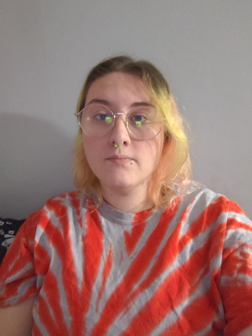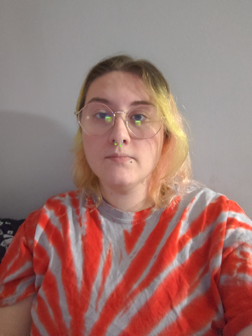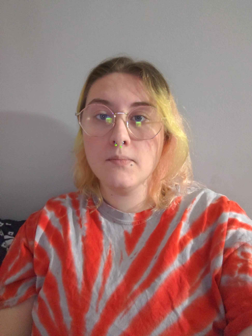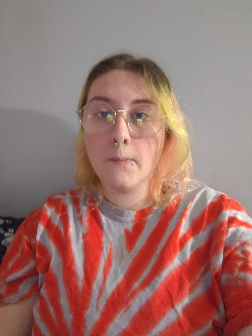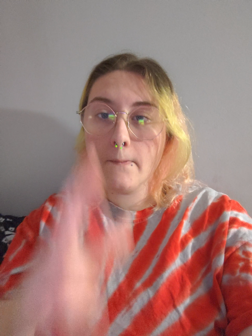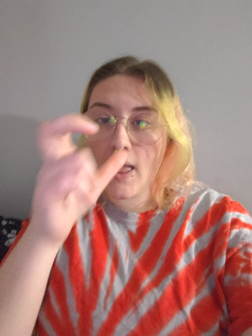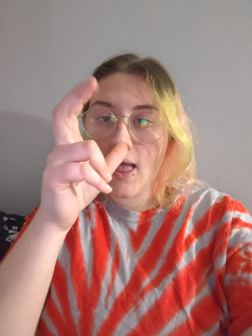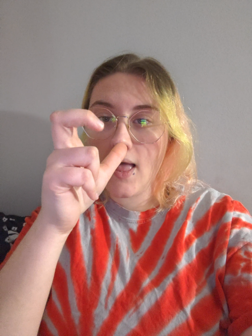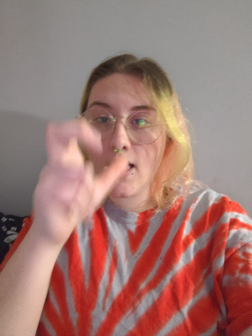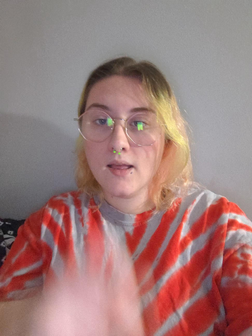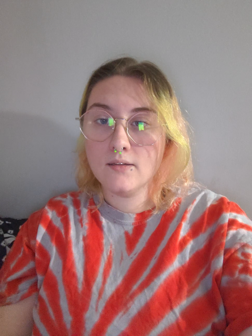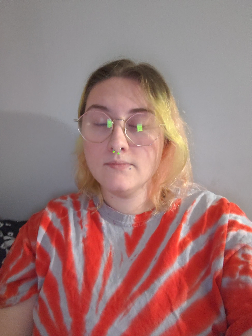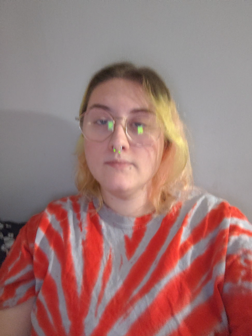bug